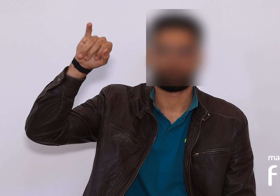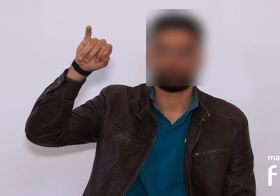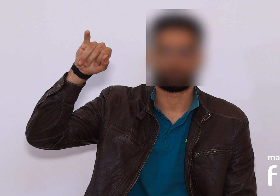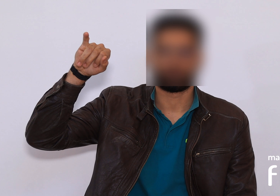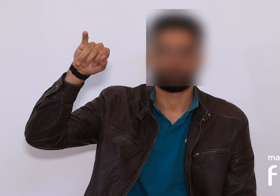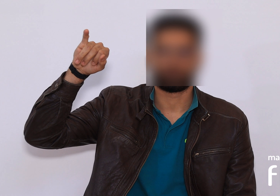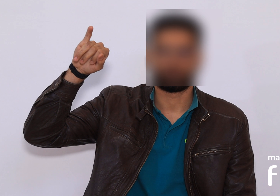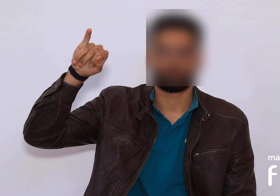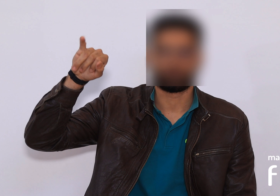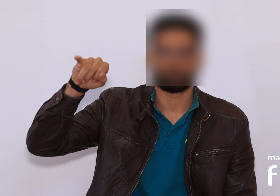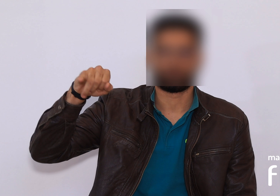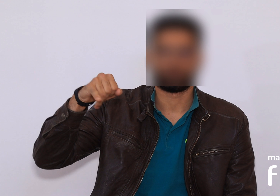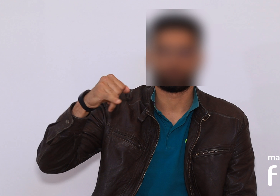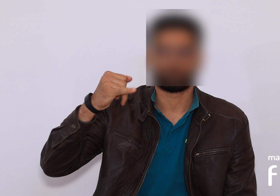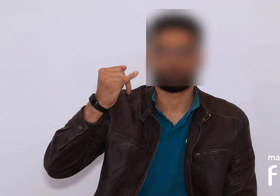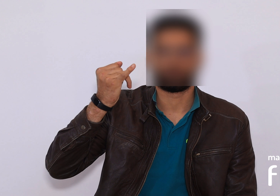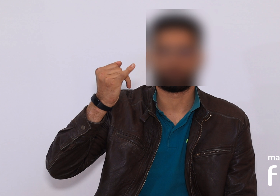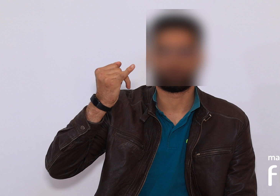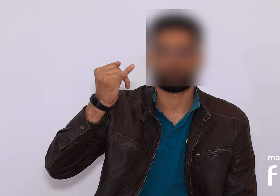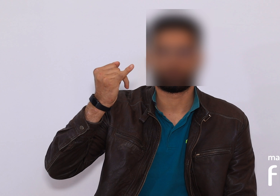ج